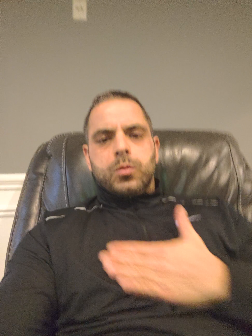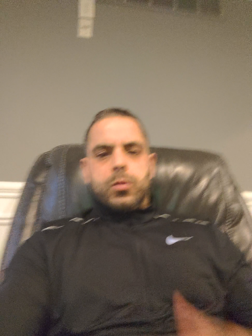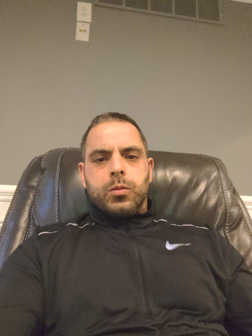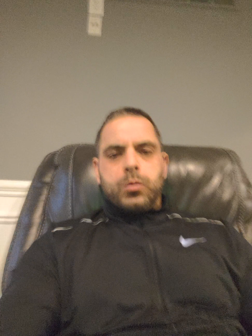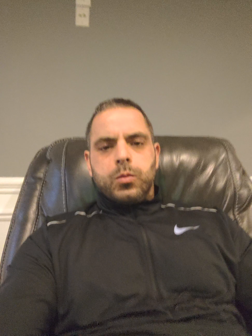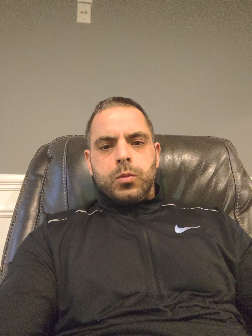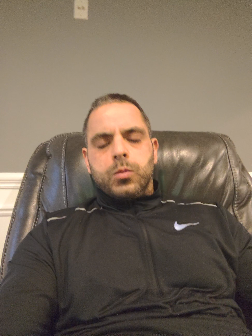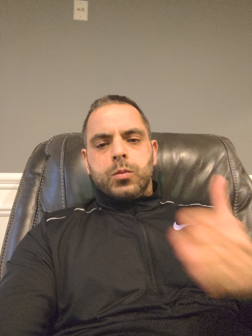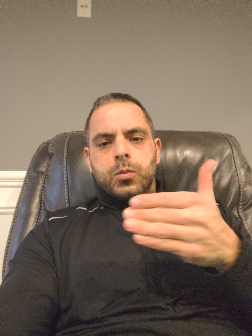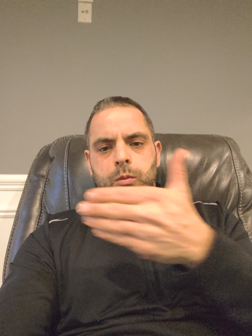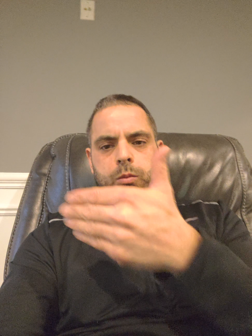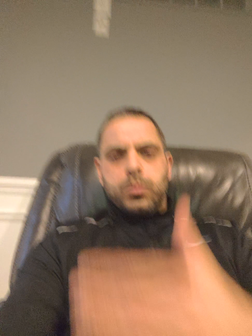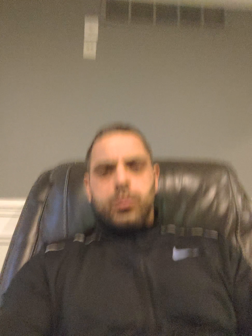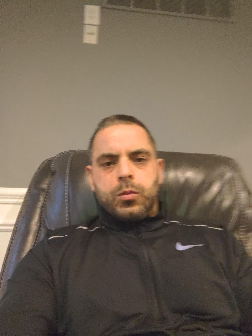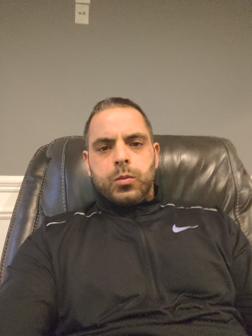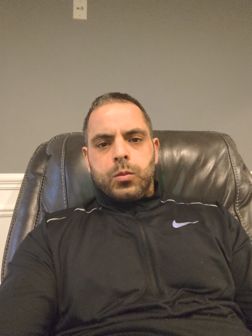fish